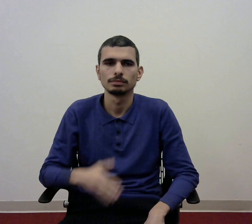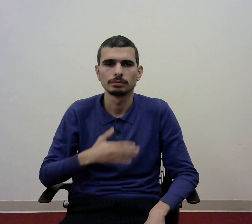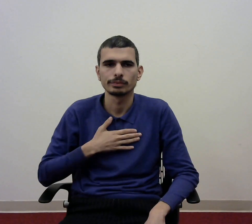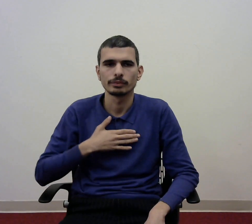mən